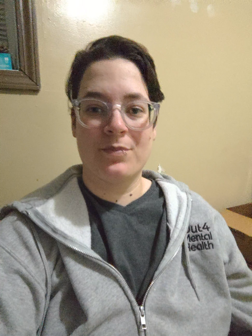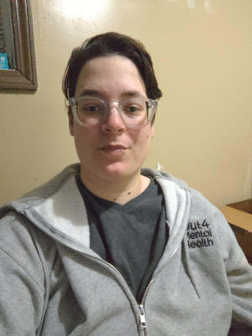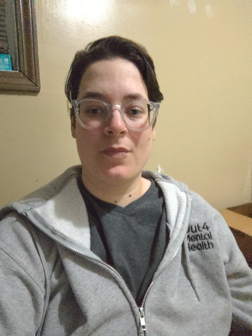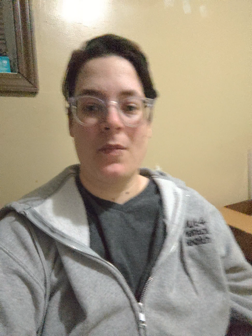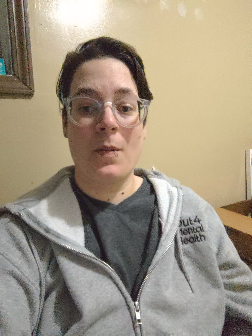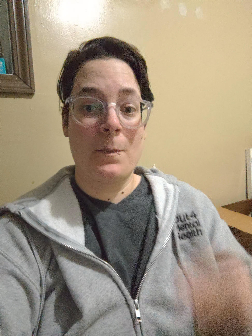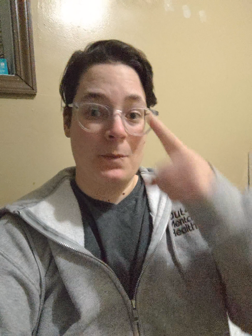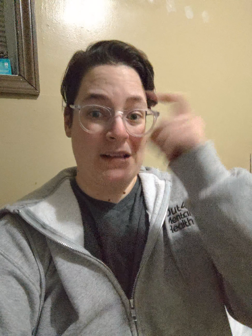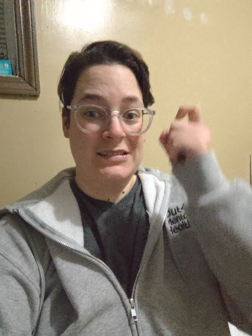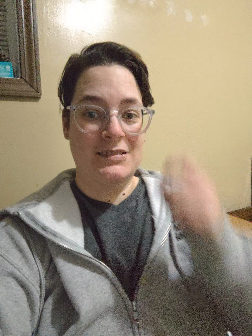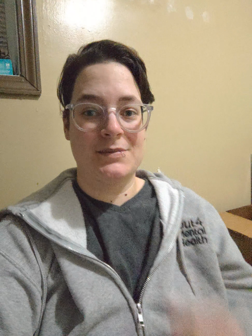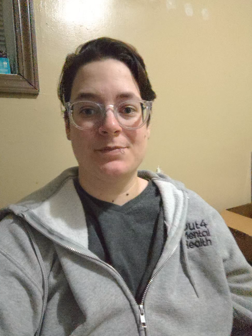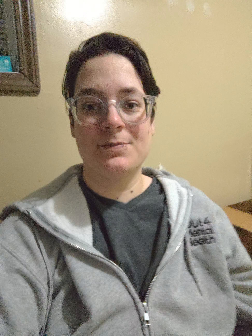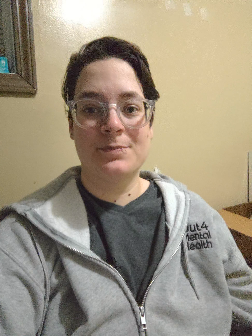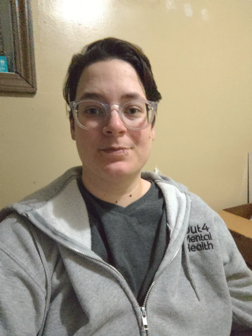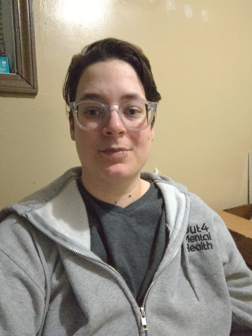because